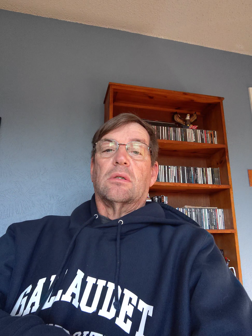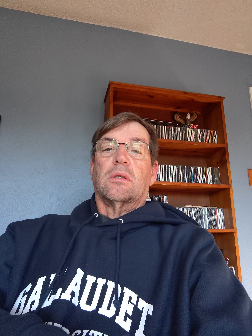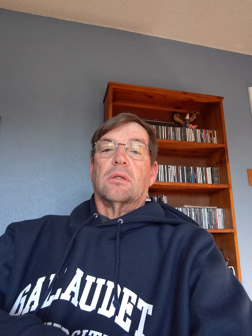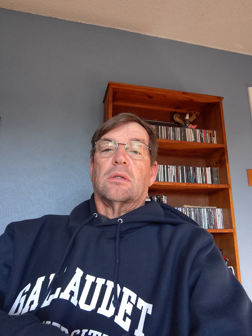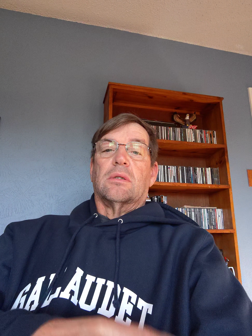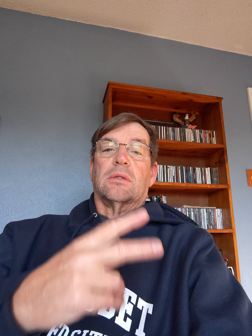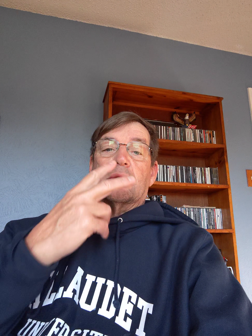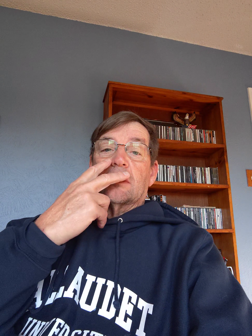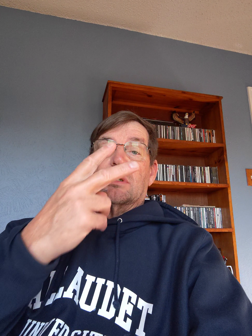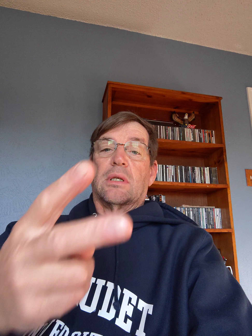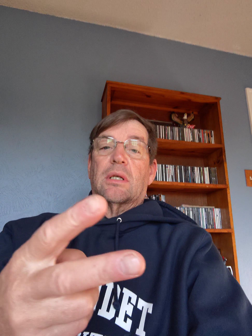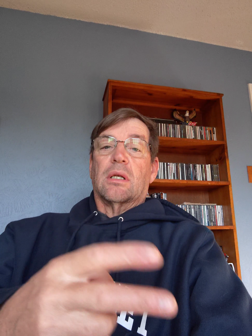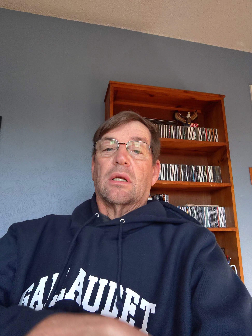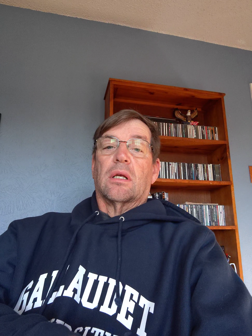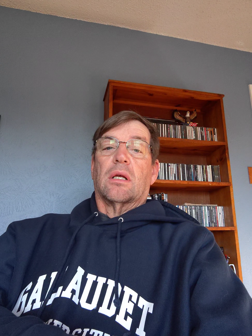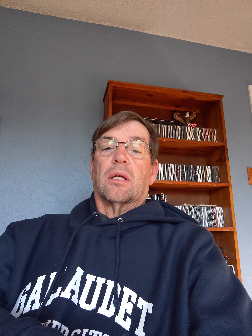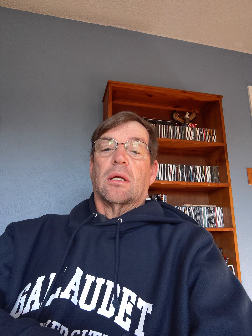see